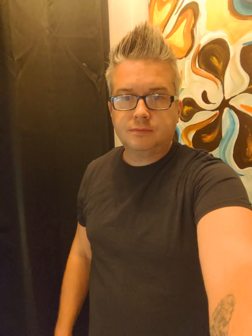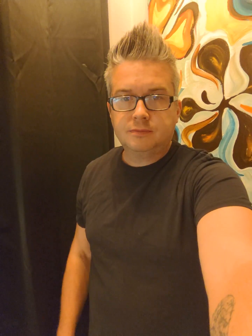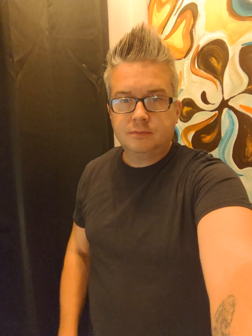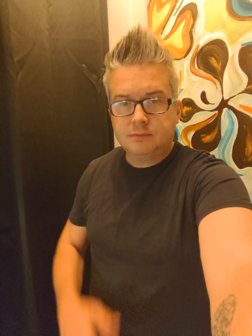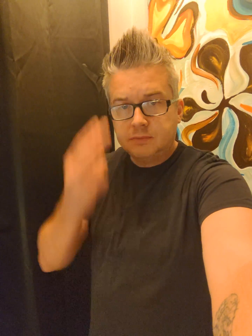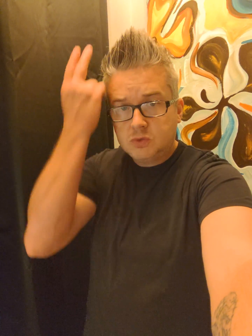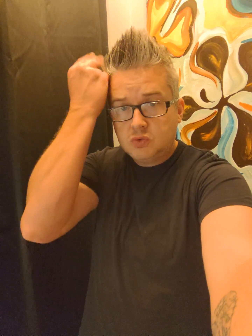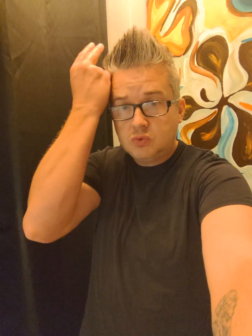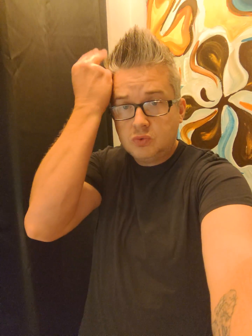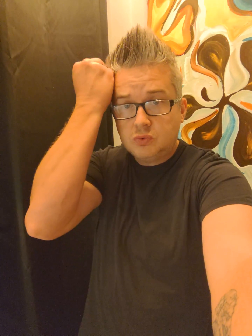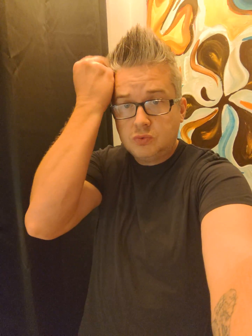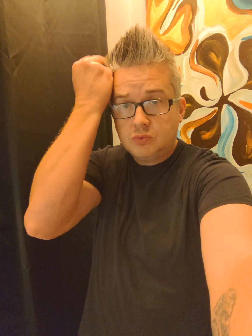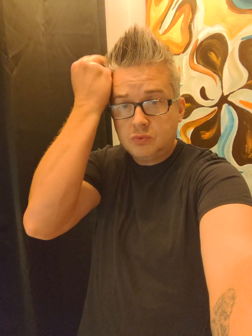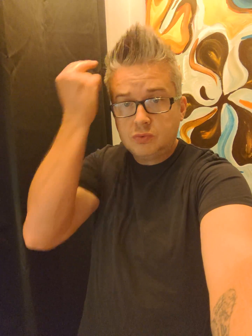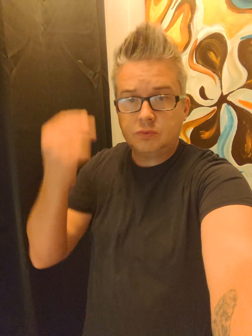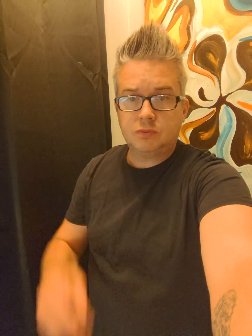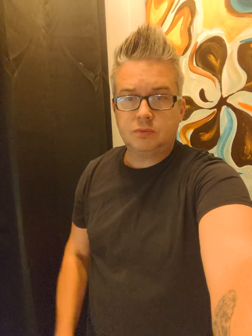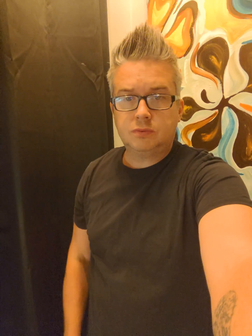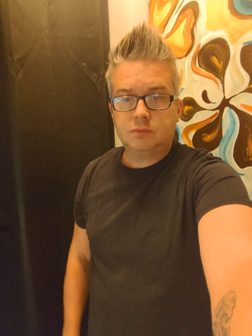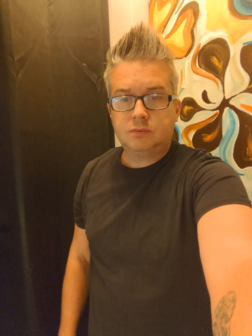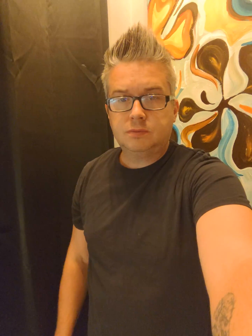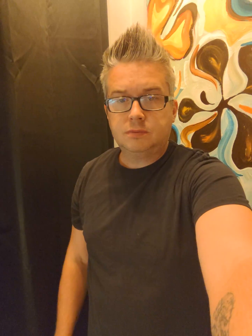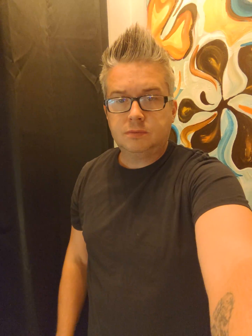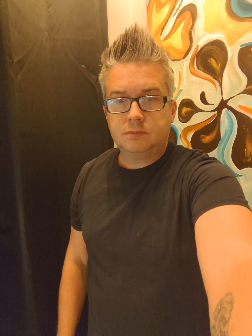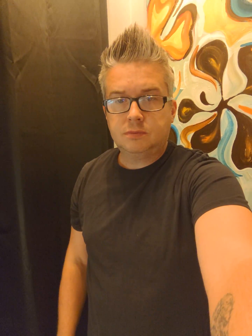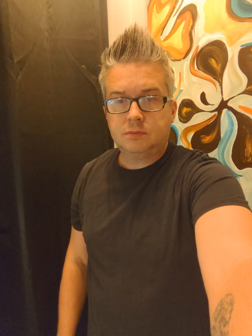rabbit